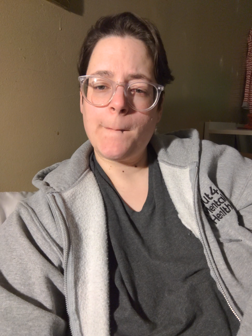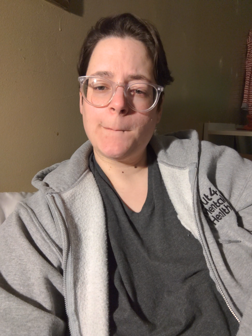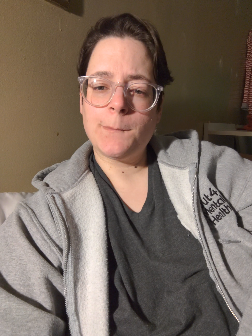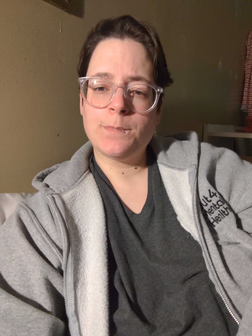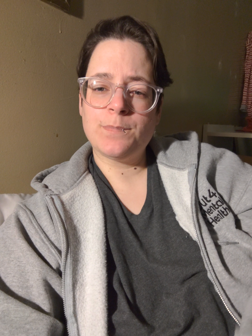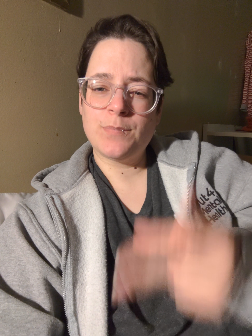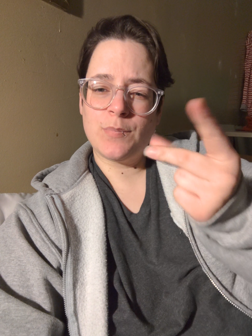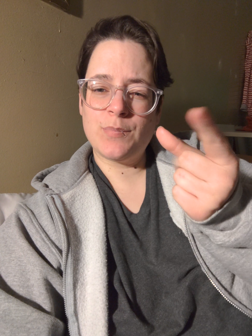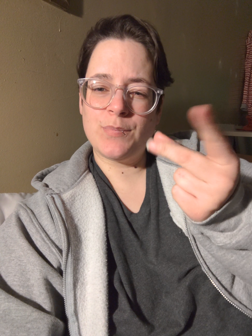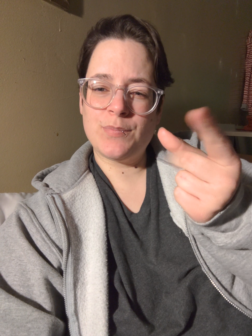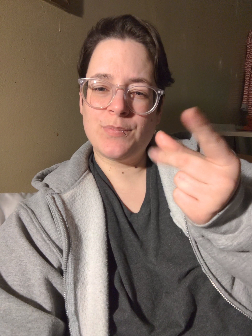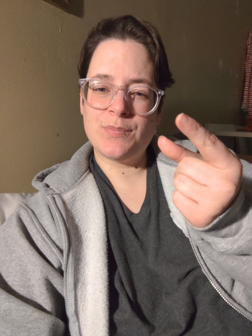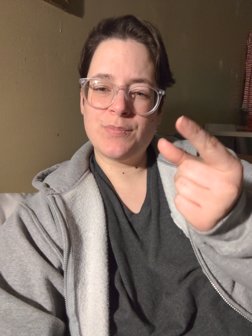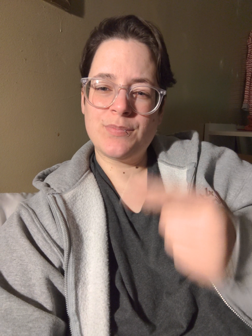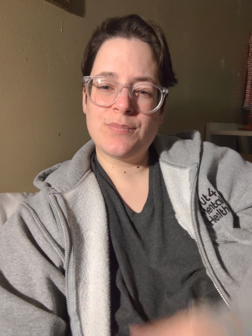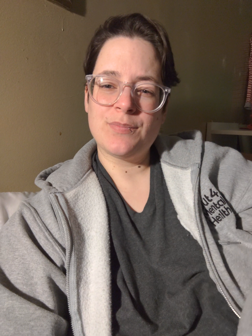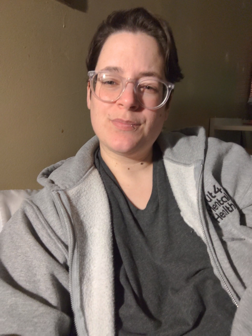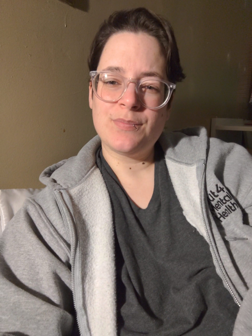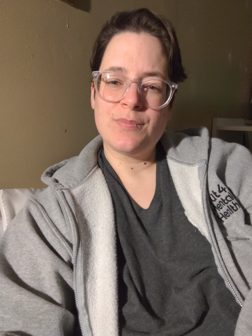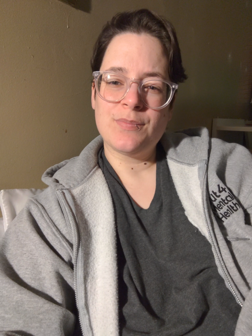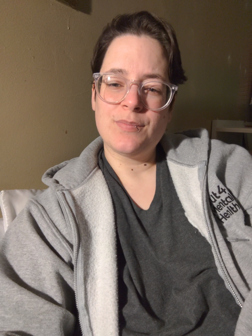dog